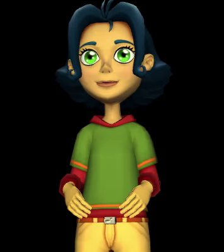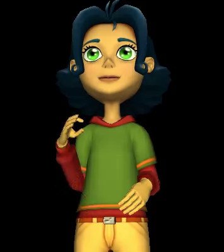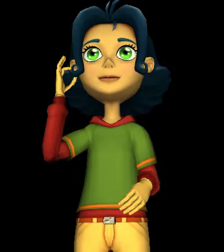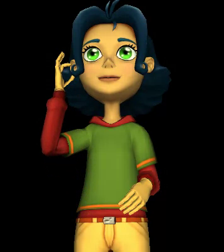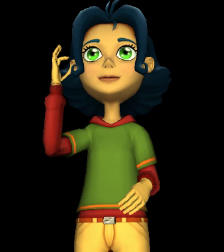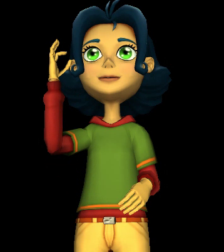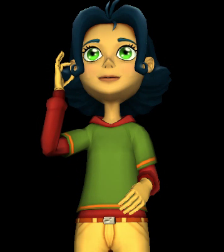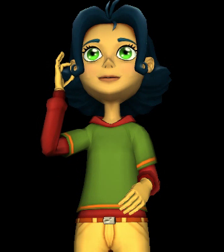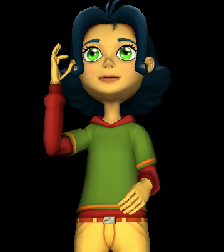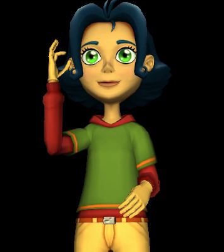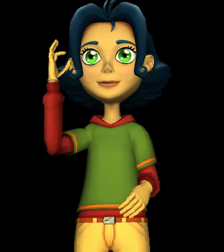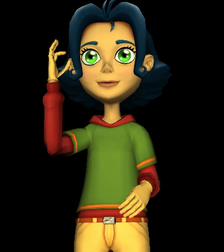أذن